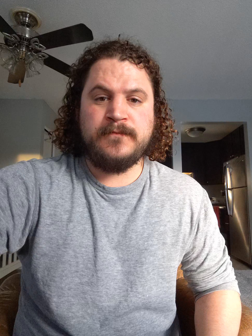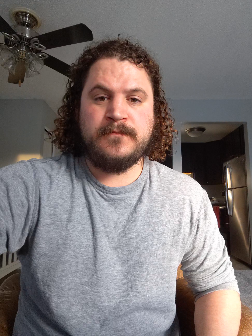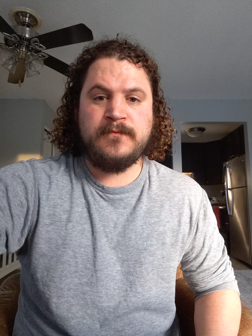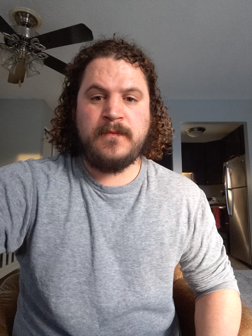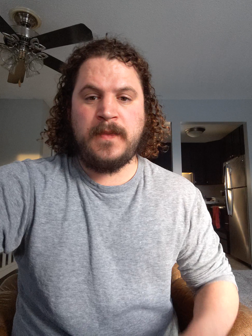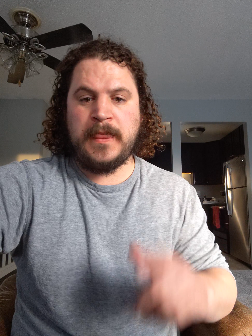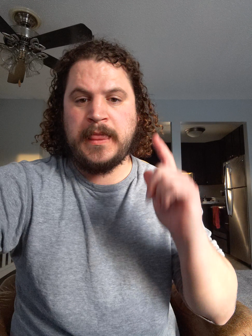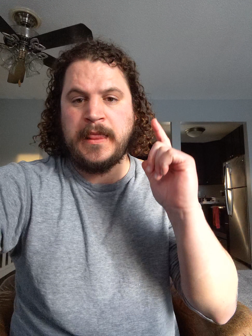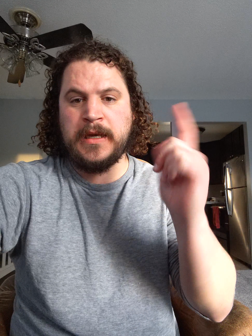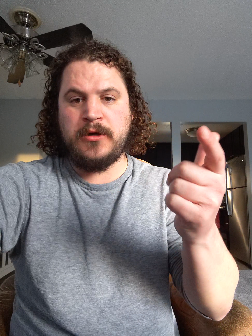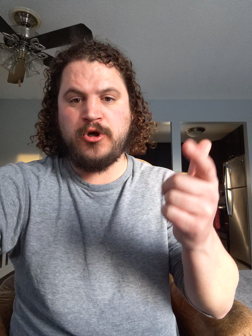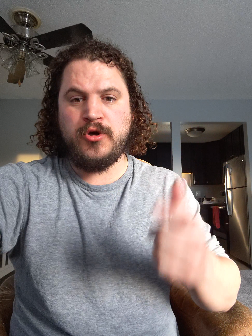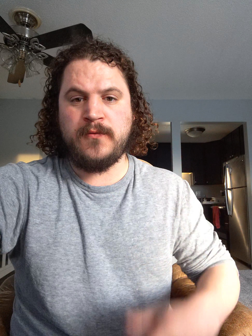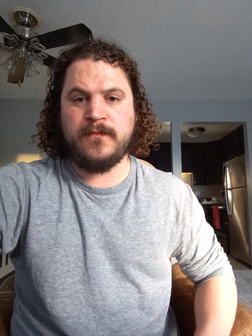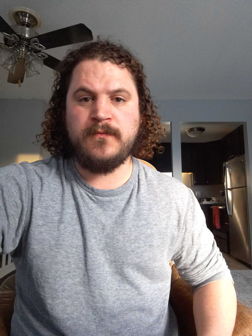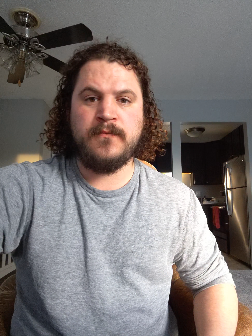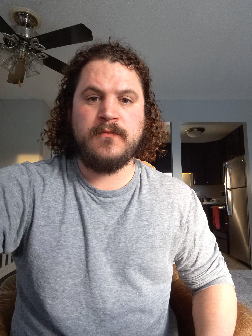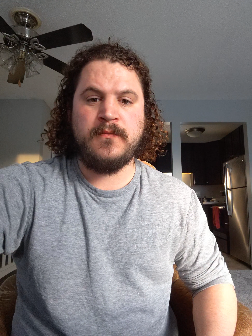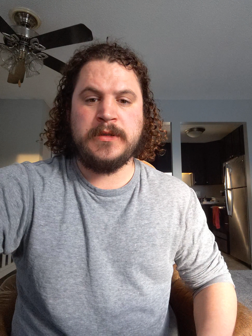later